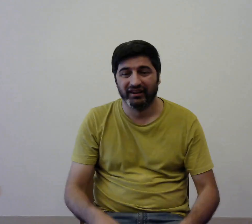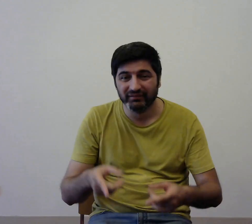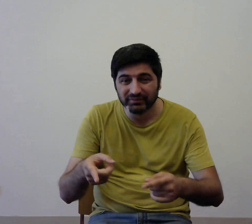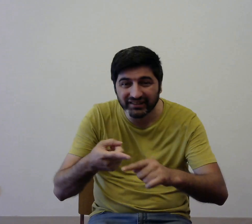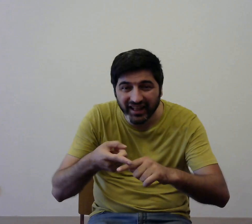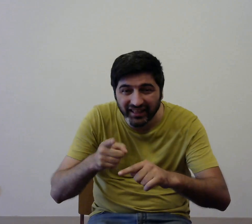bu